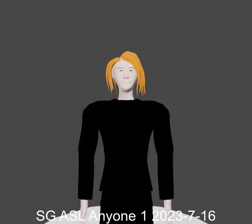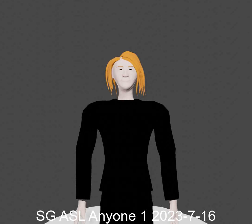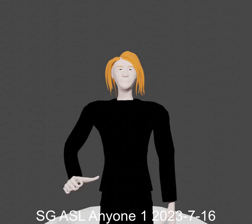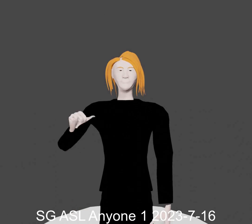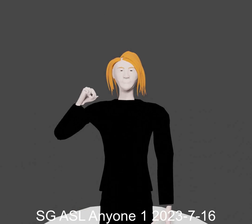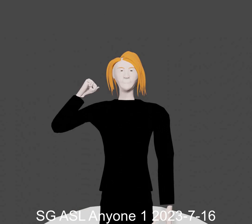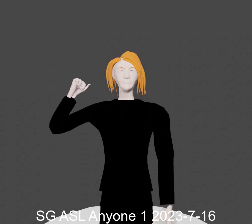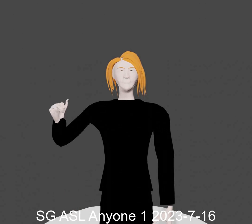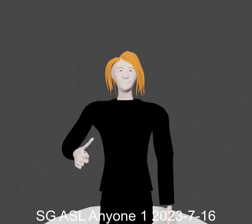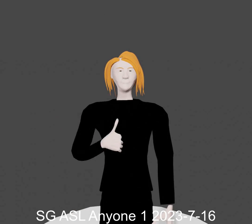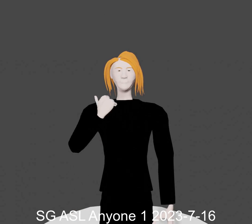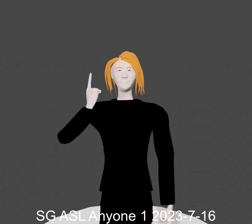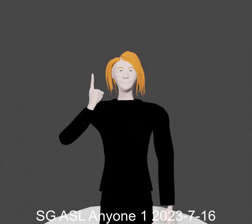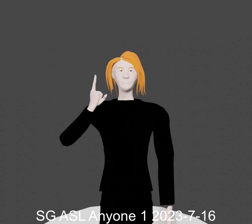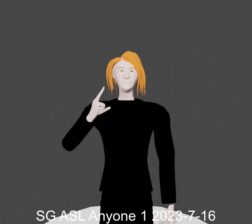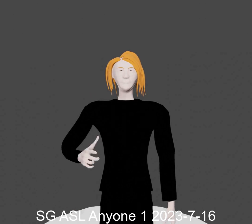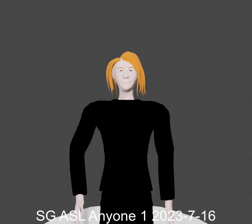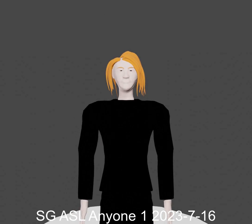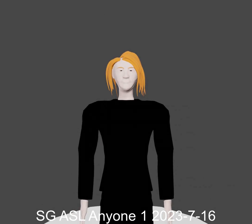Anyone